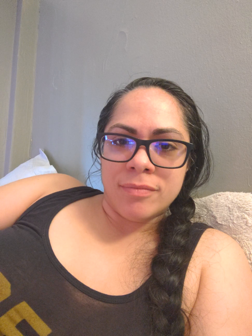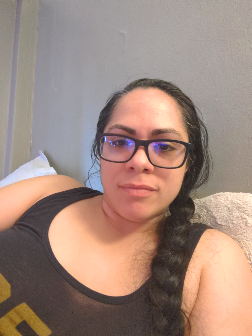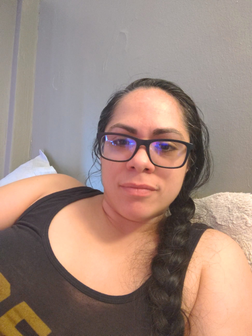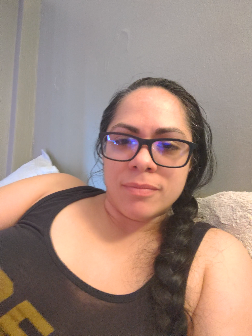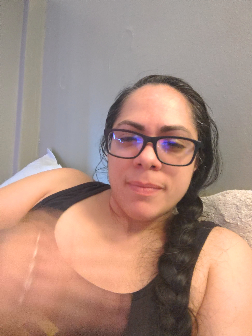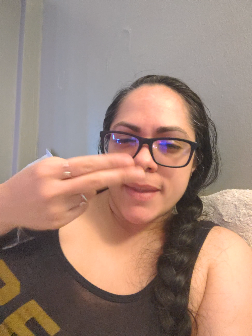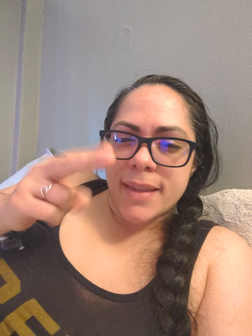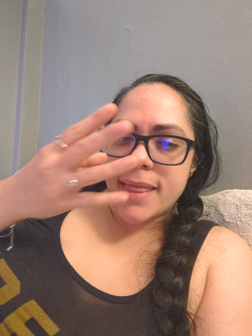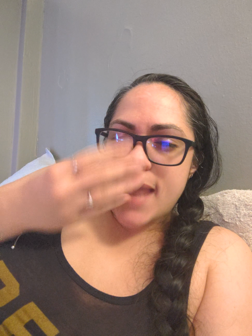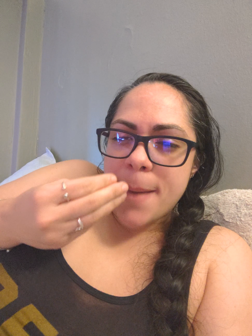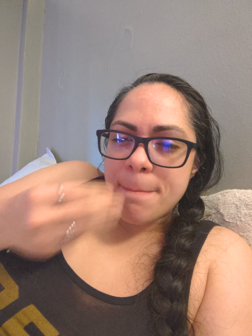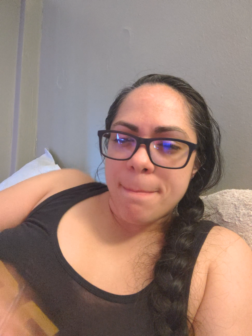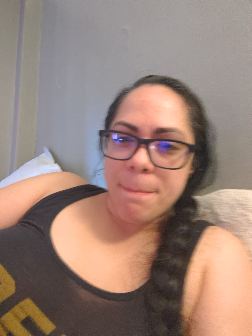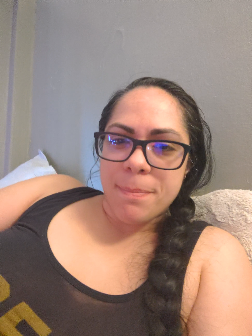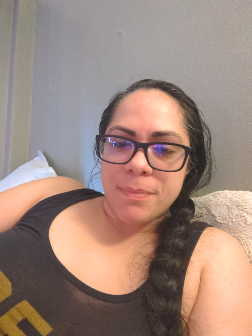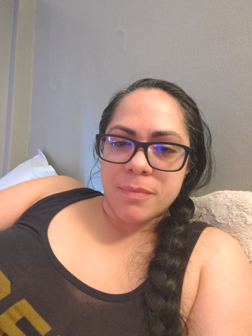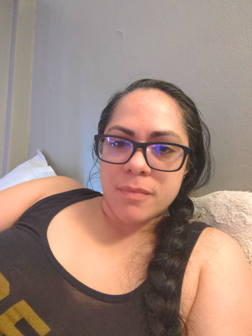nap